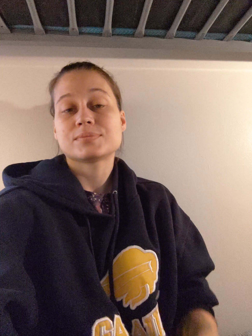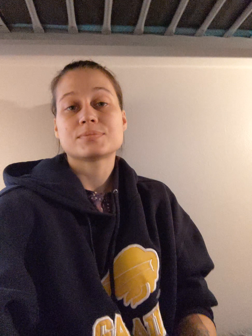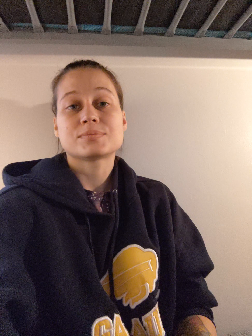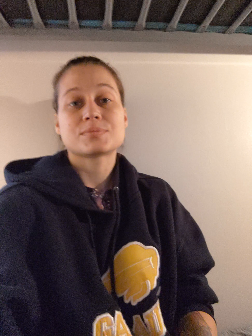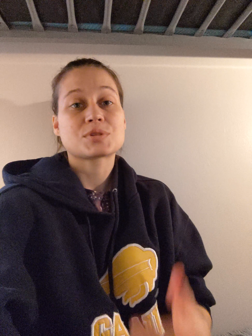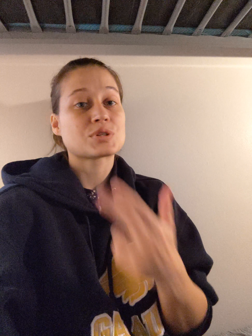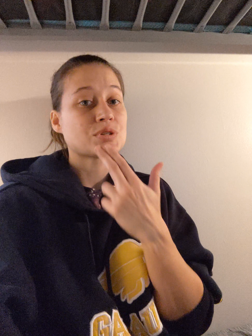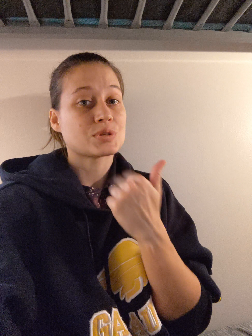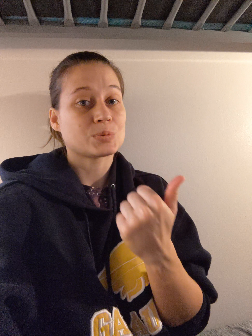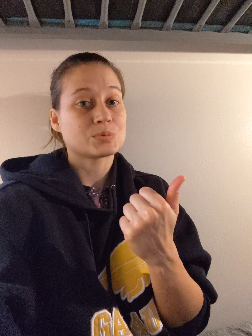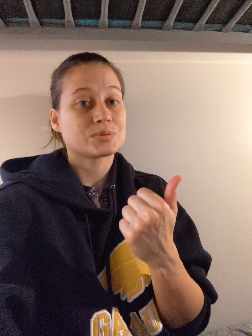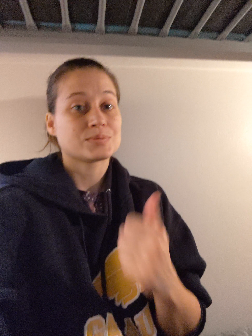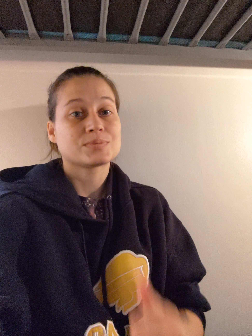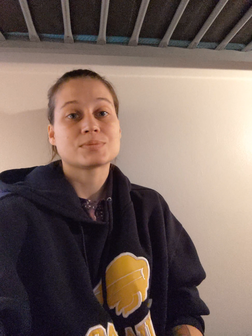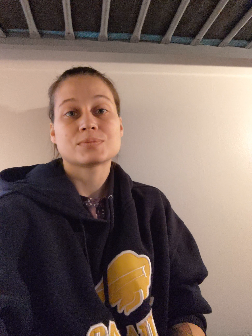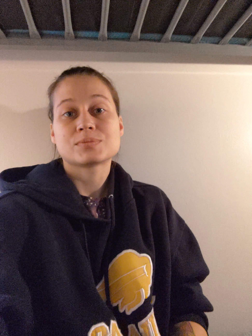cute